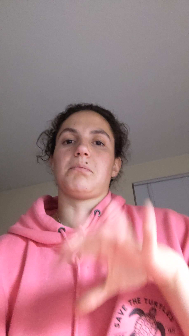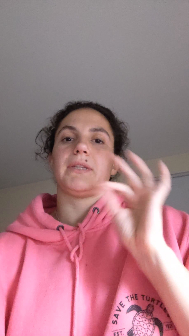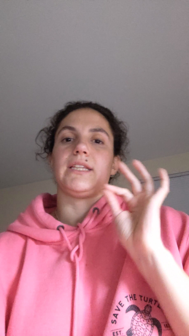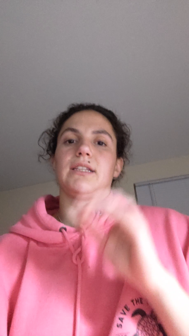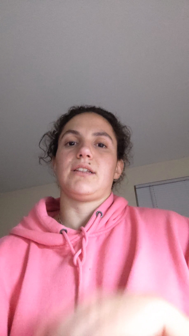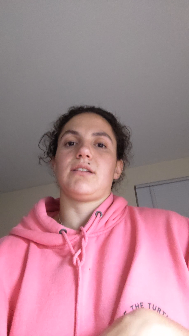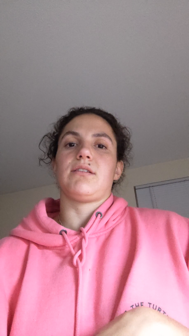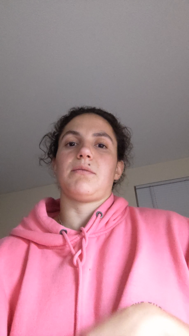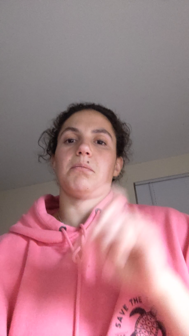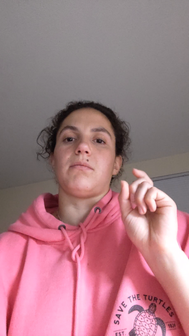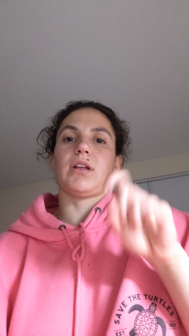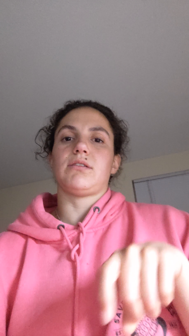must